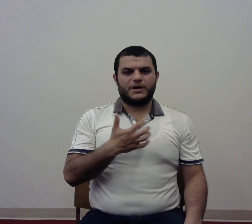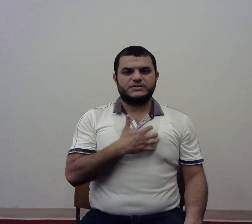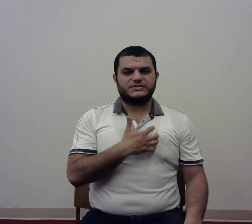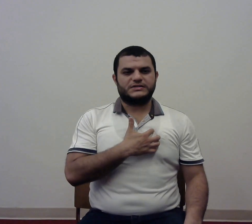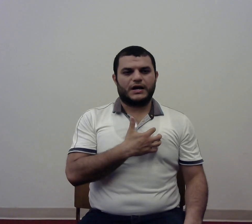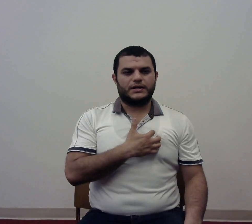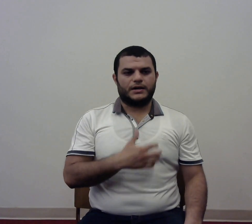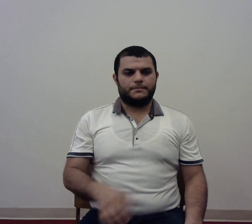istəmək